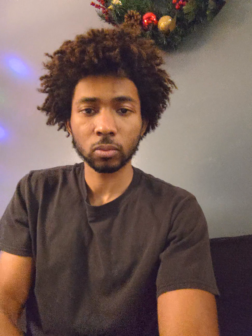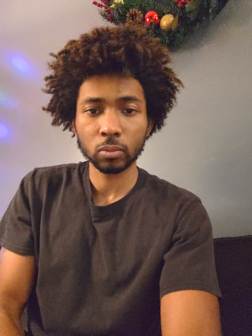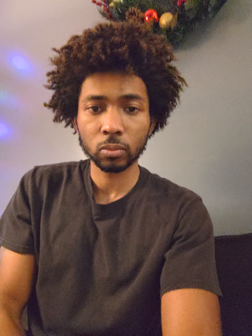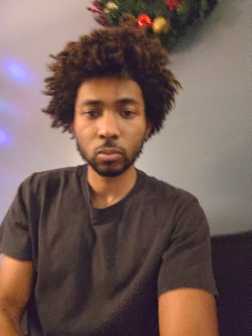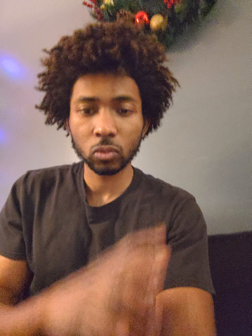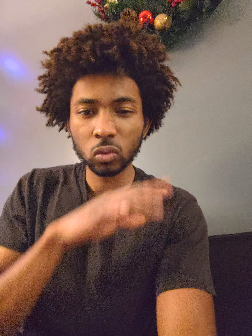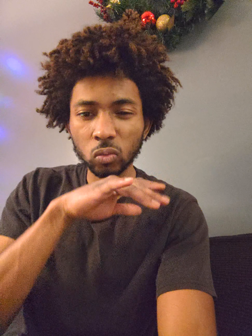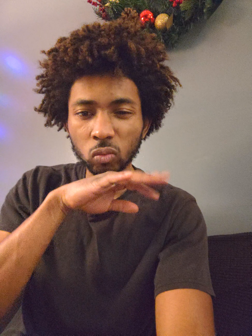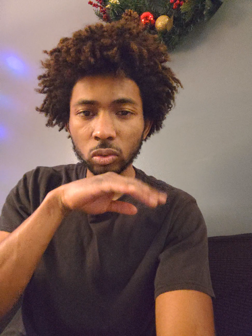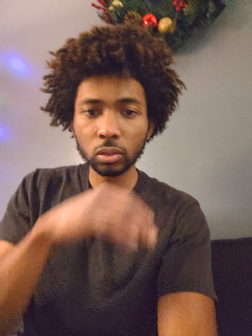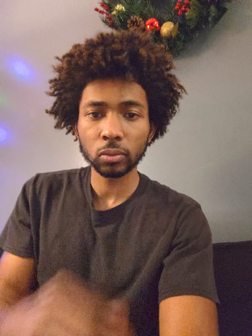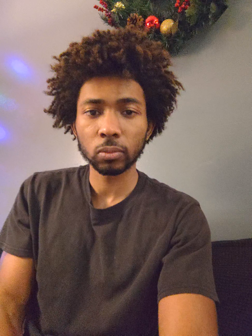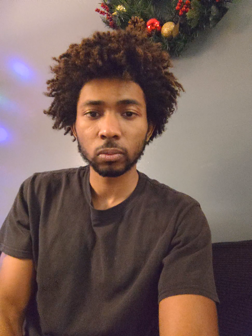dirty